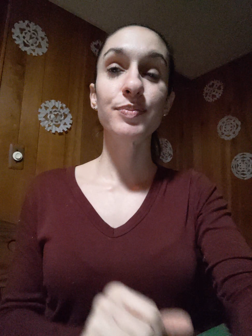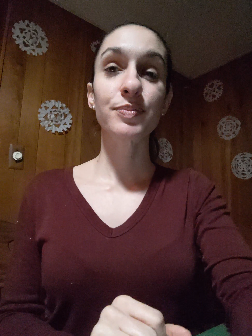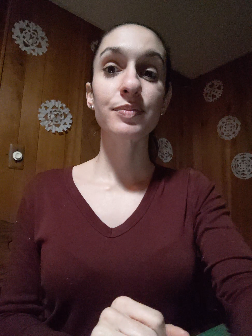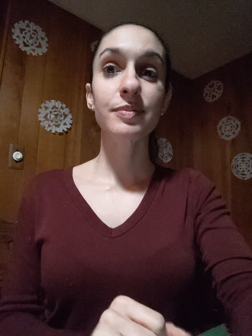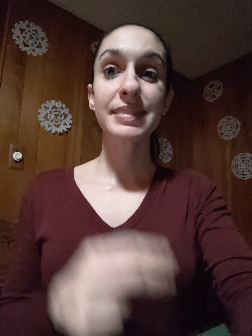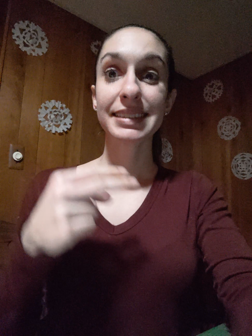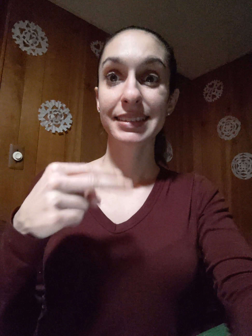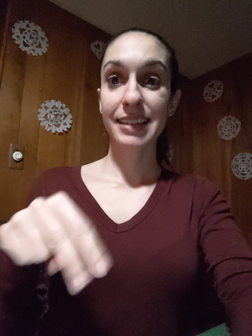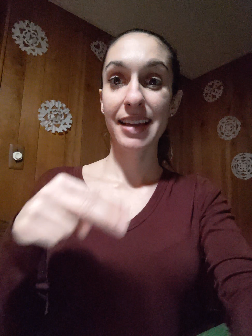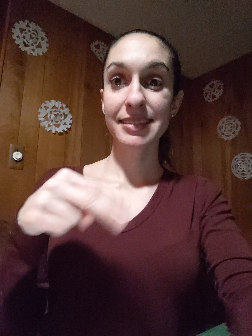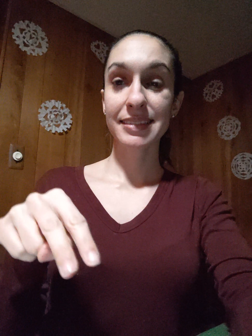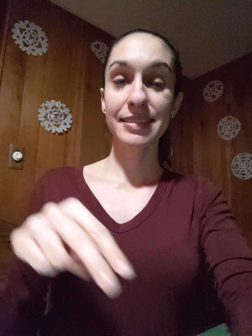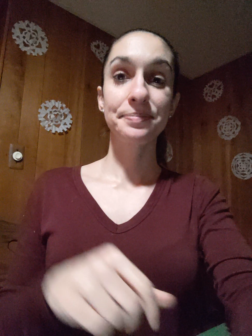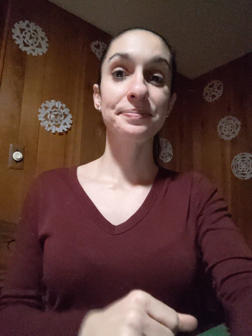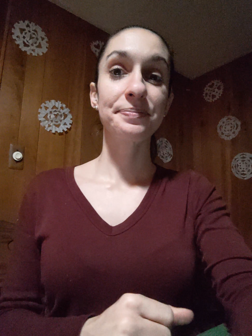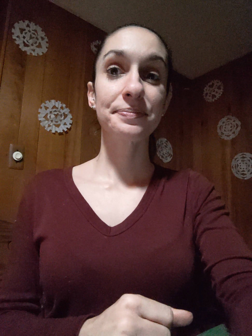dance